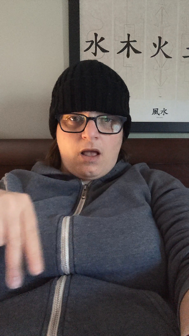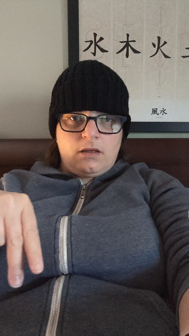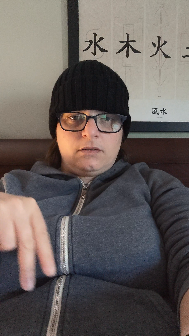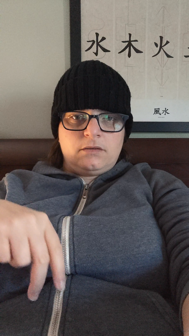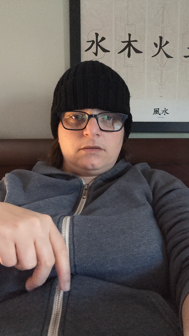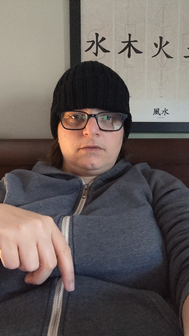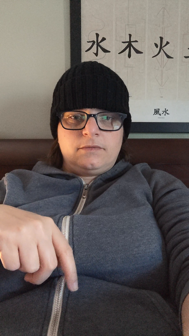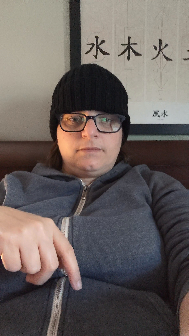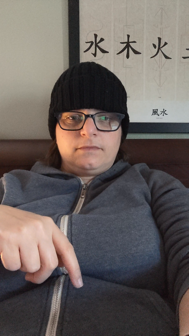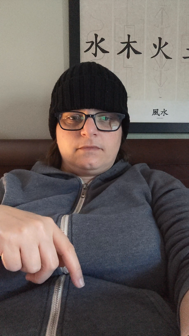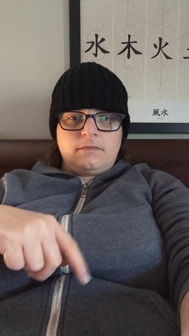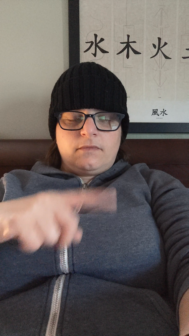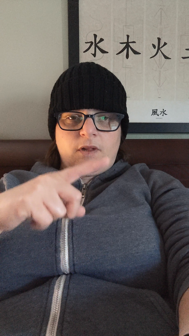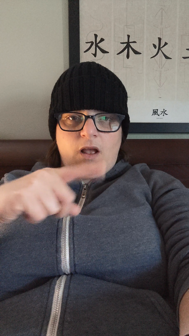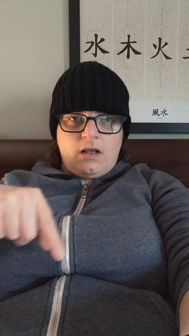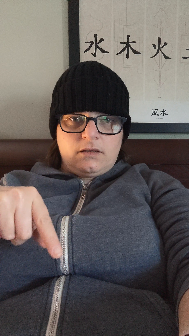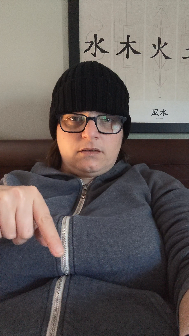cut